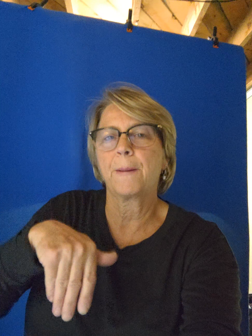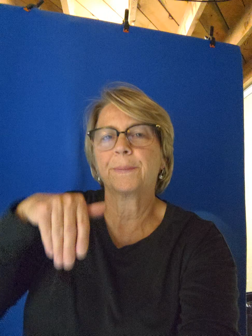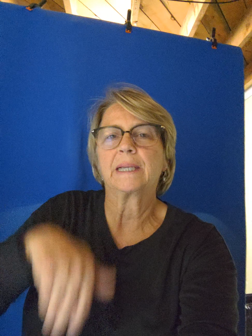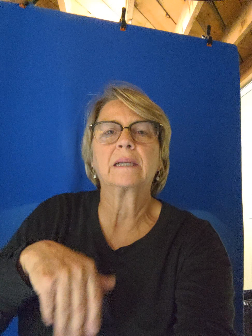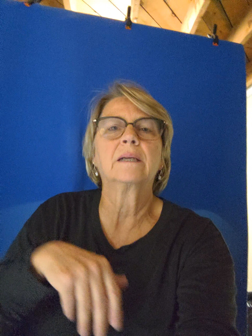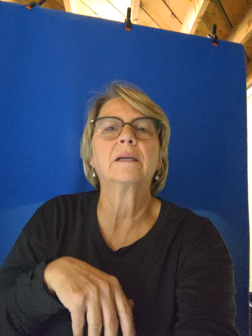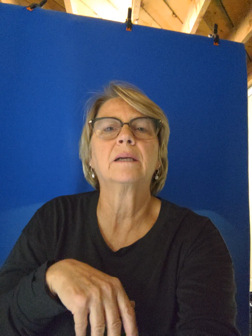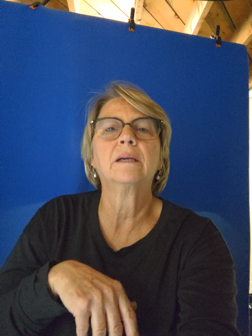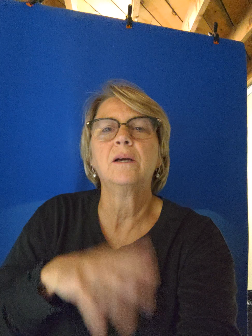puppy